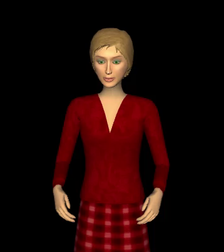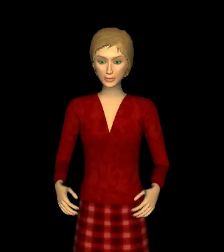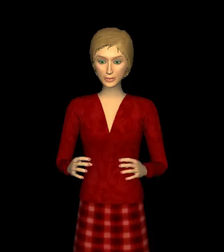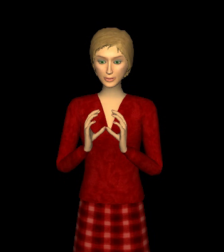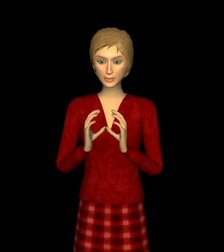عالِم